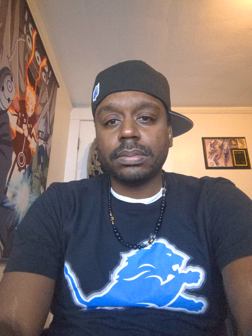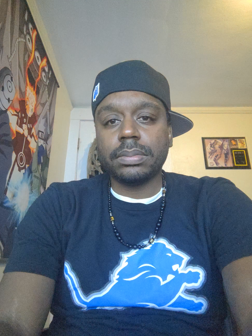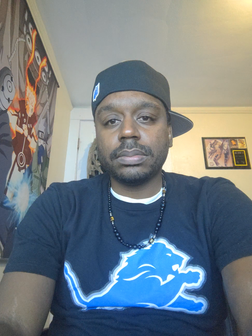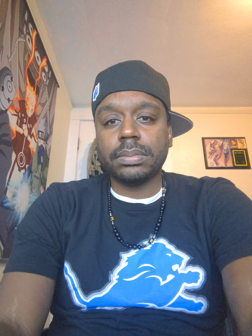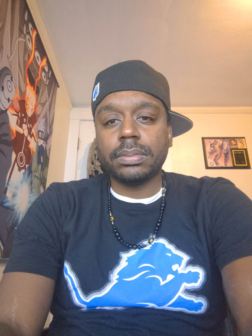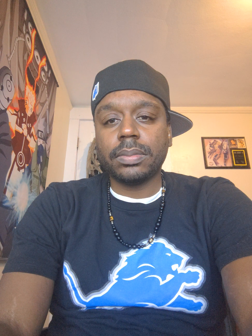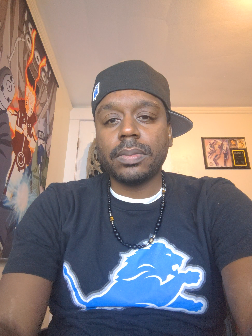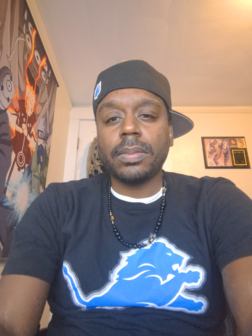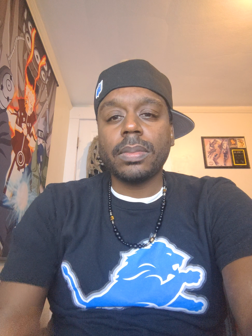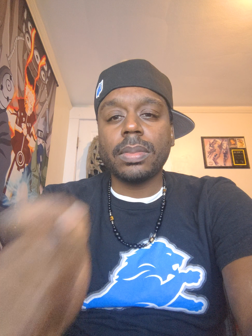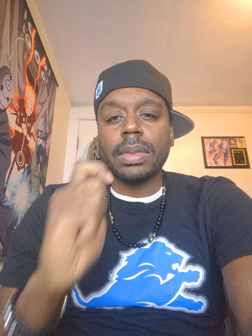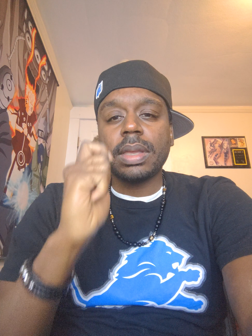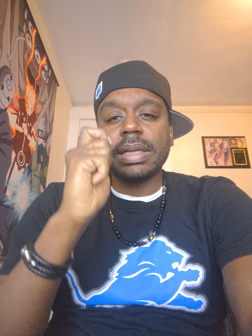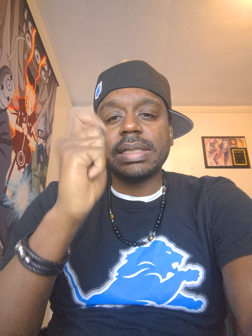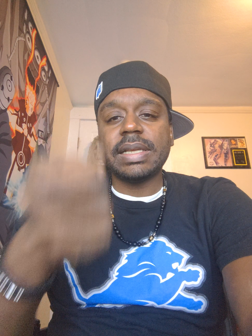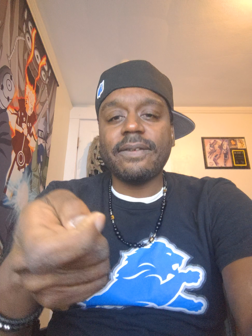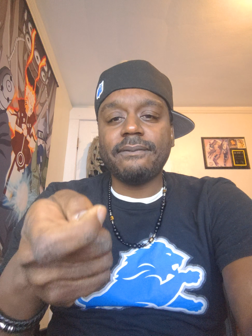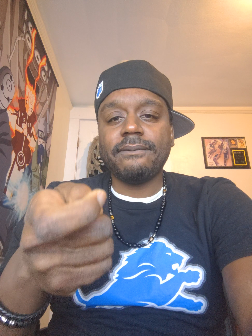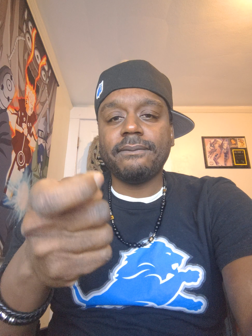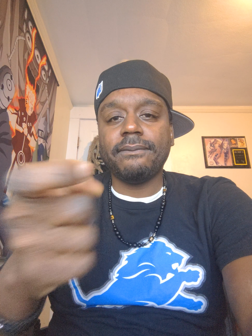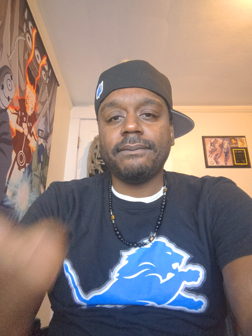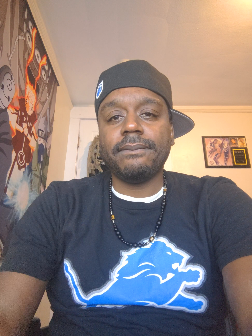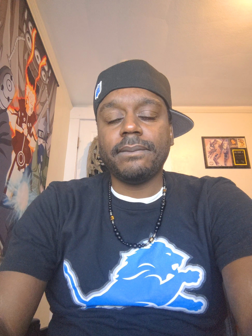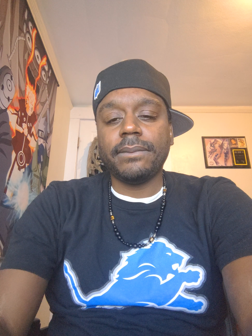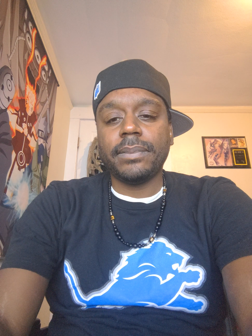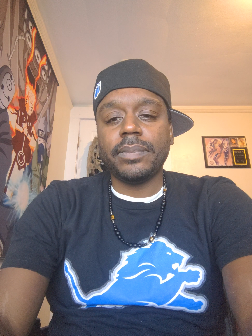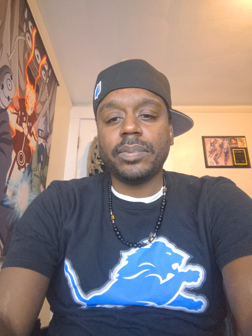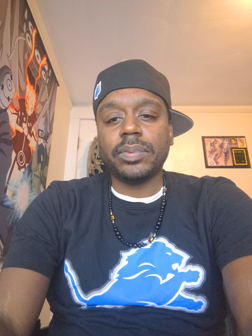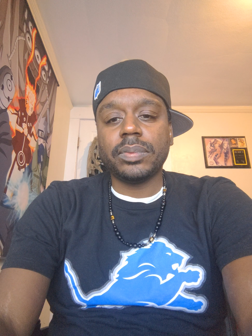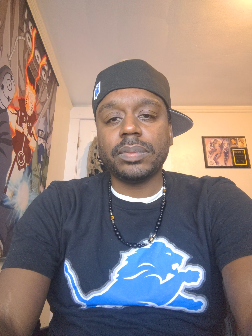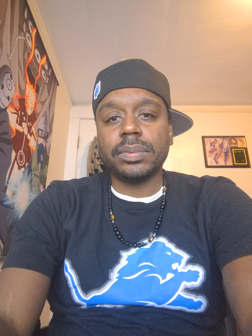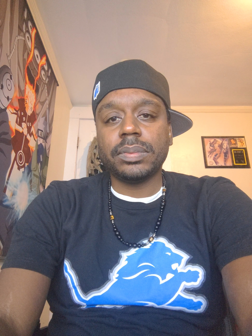gift